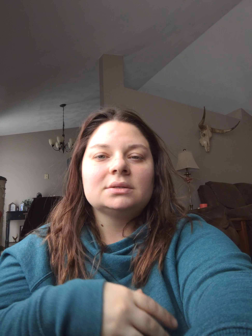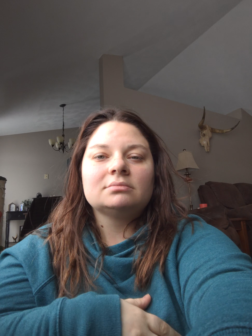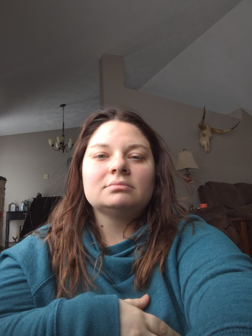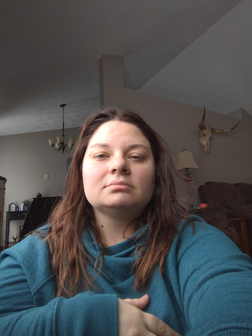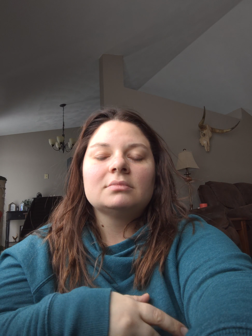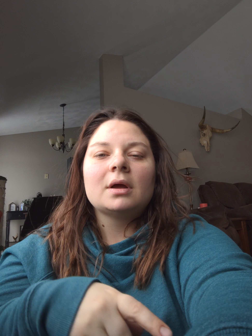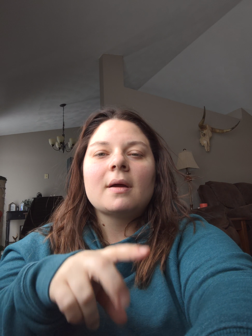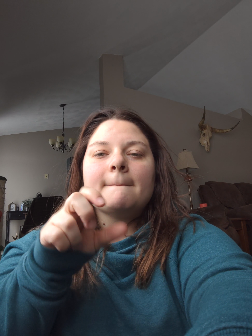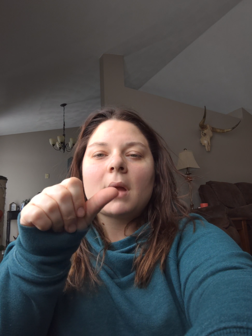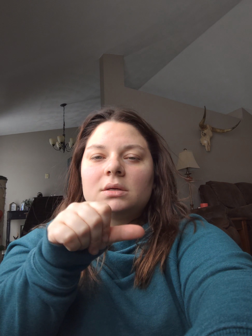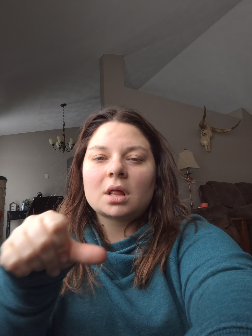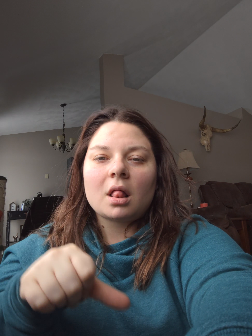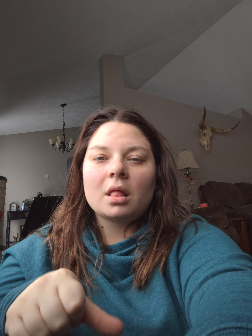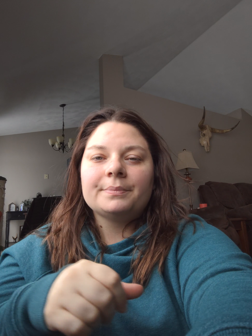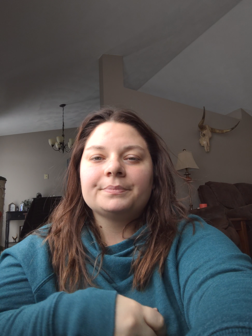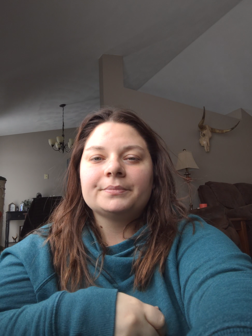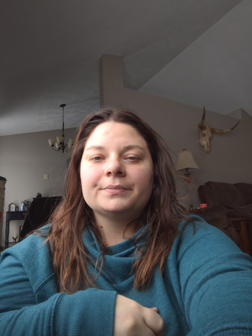puzzle